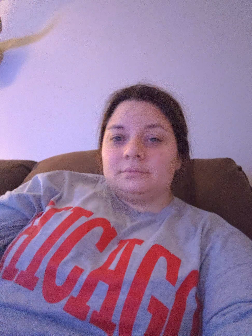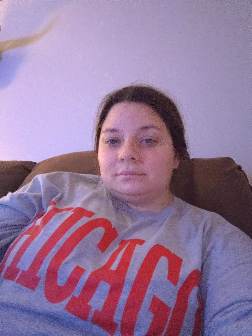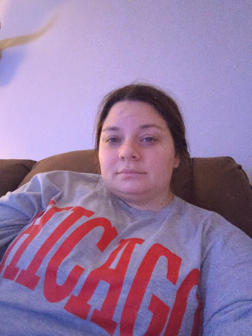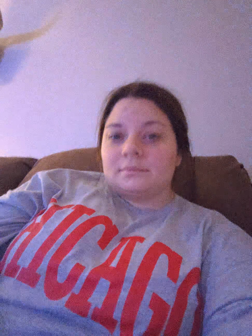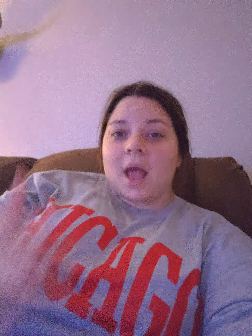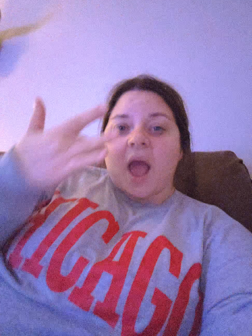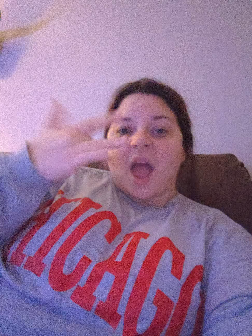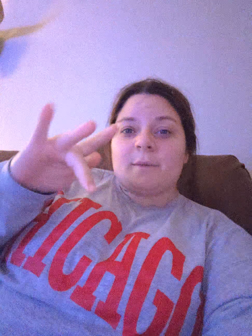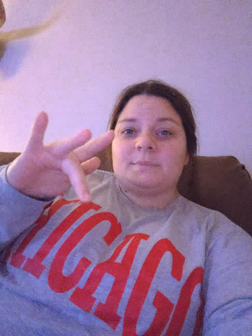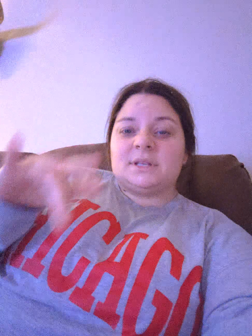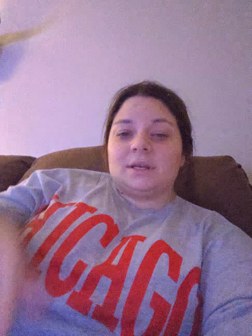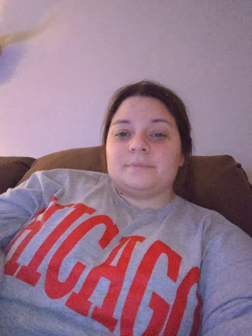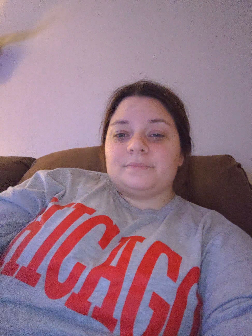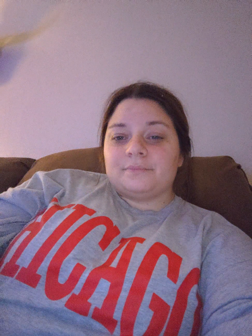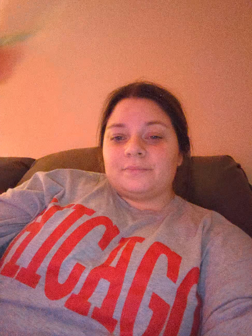empty